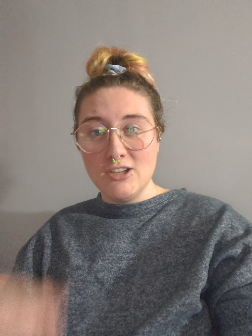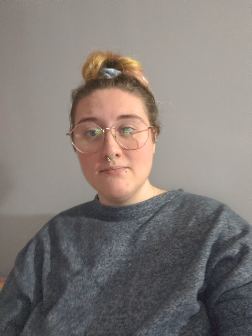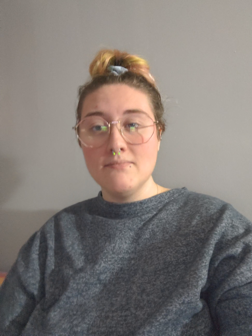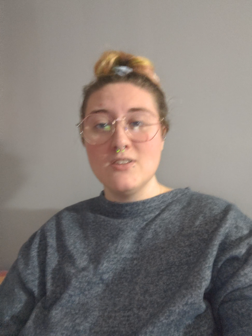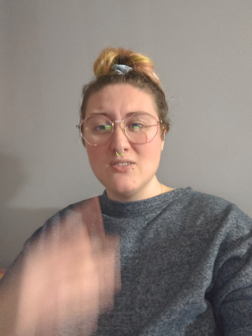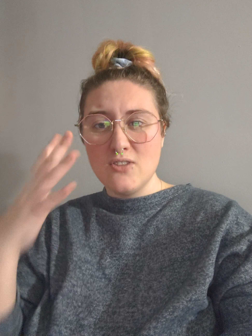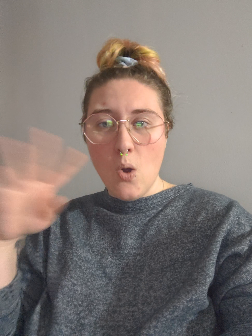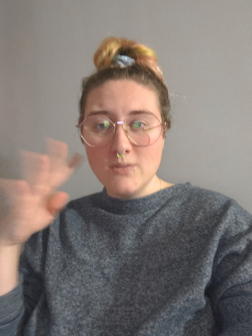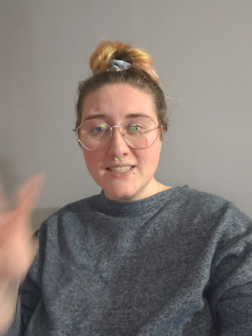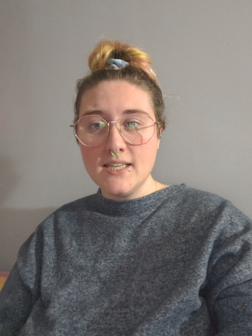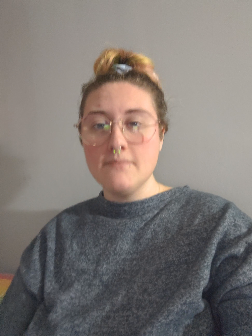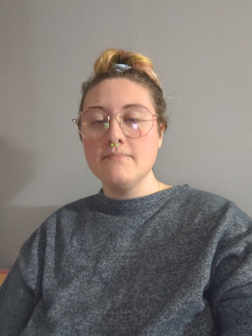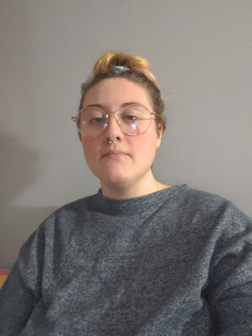noisy